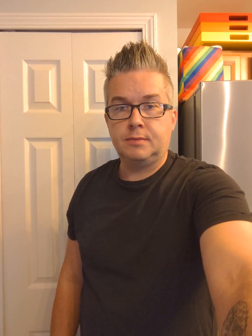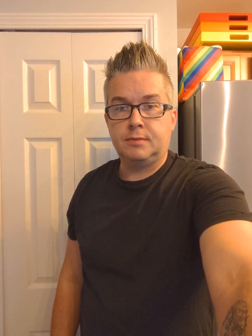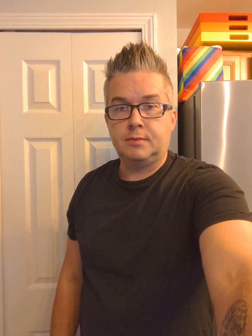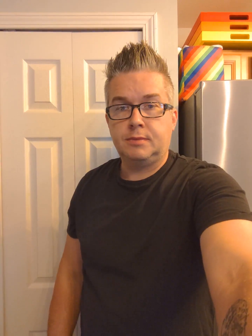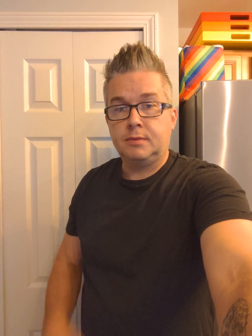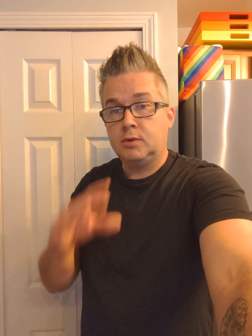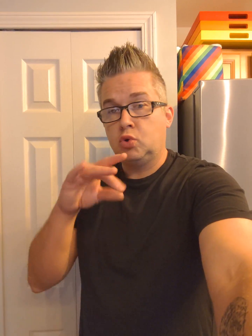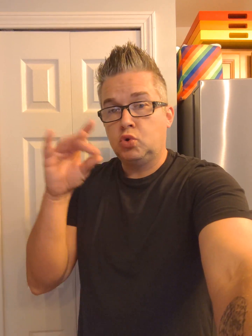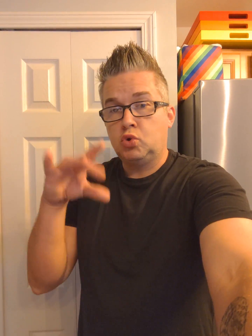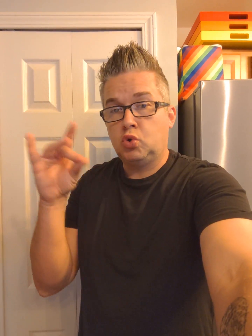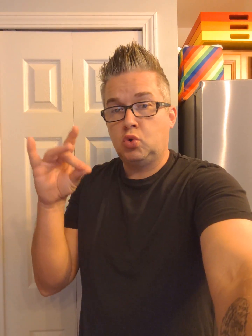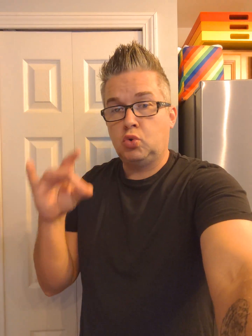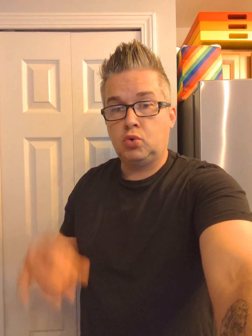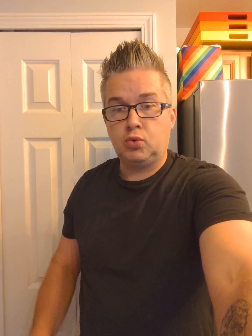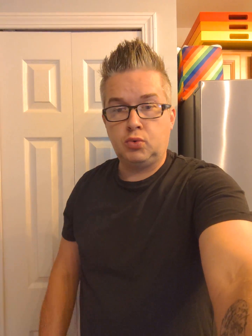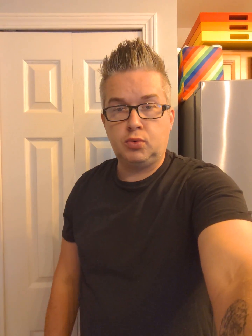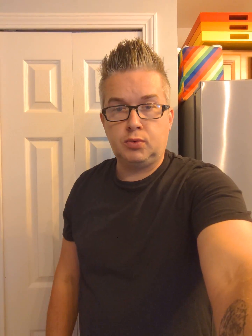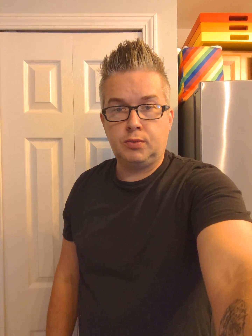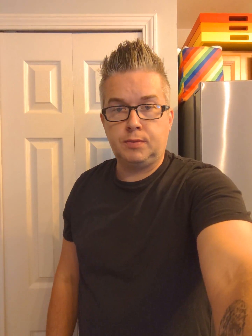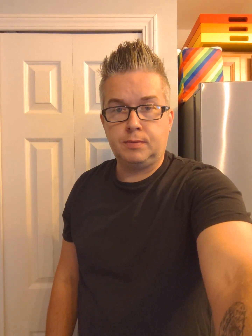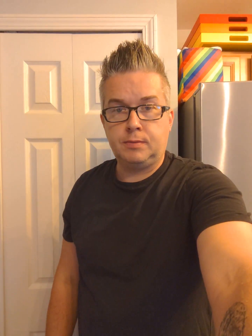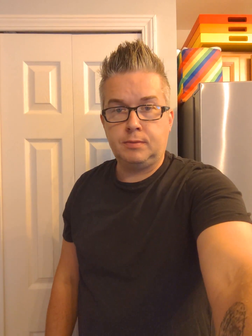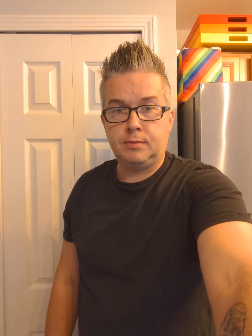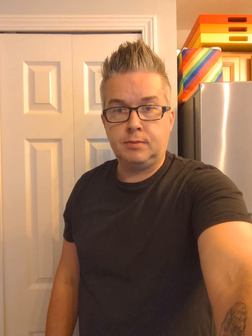choose